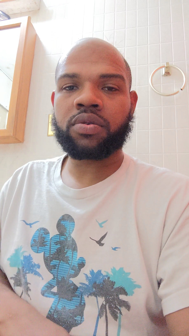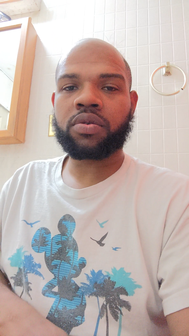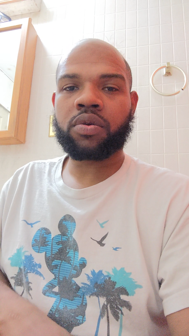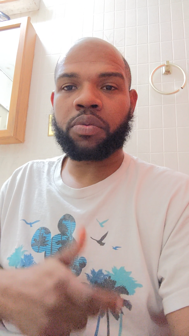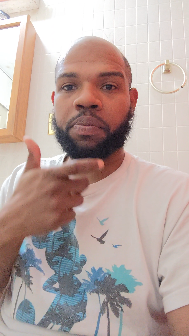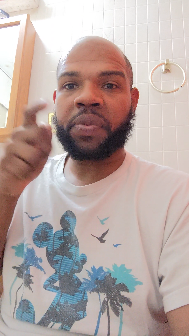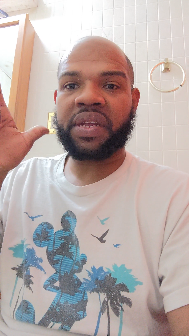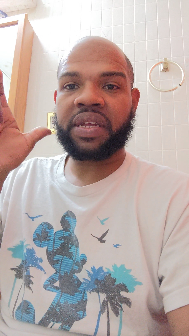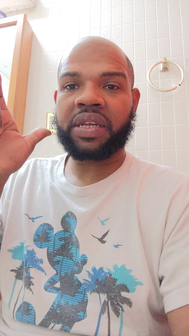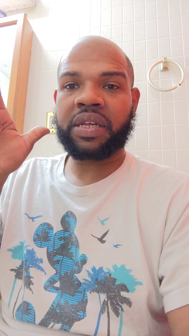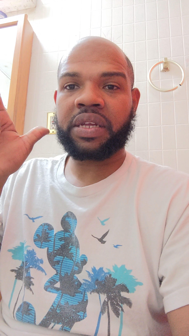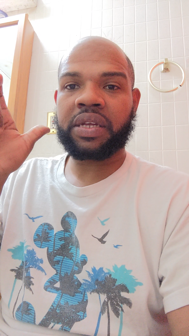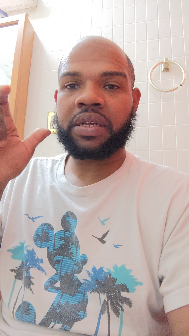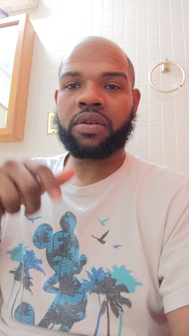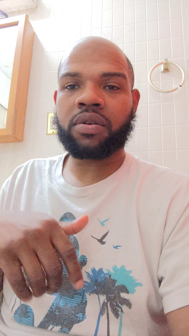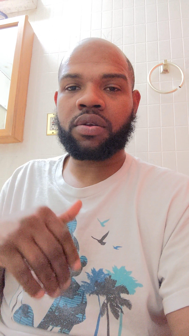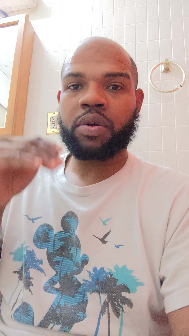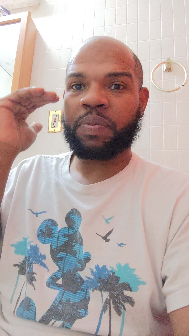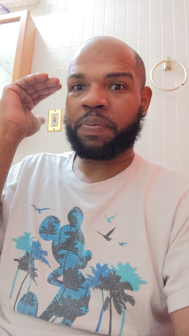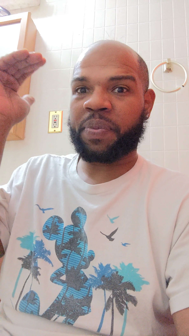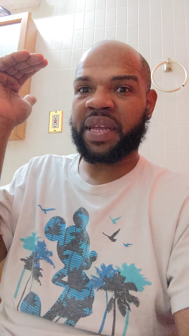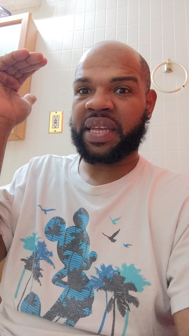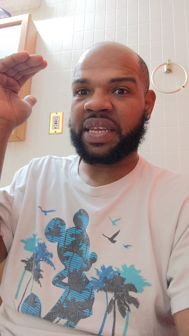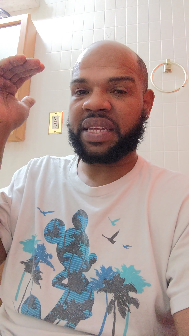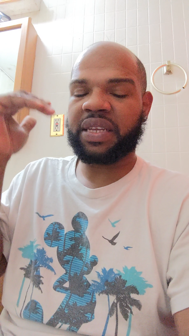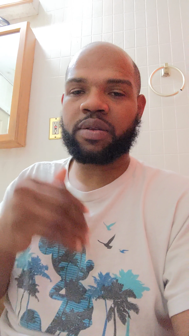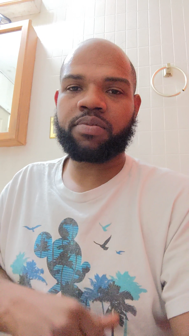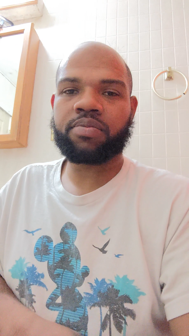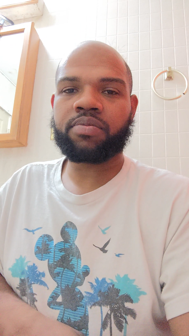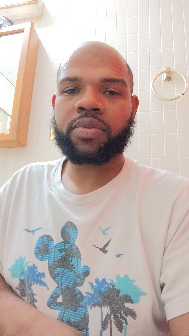big